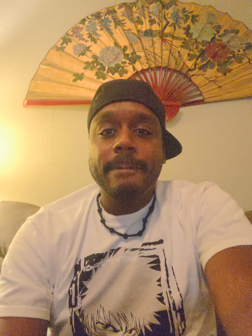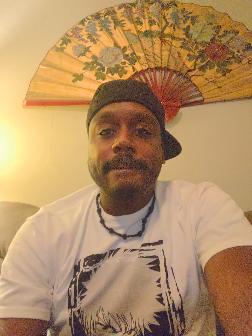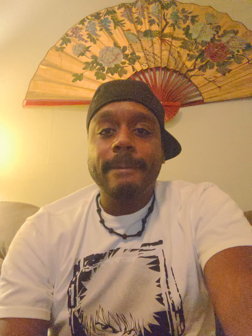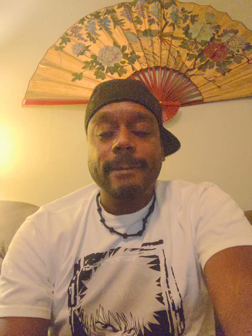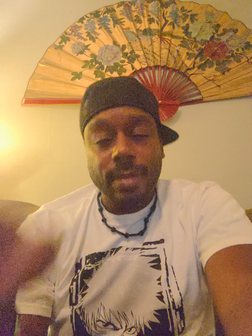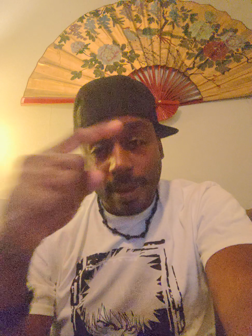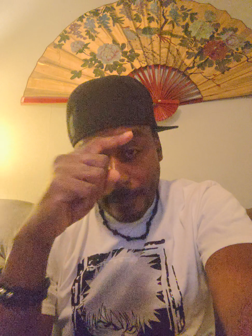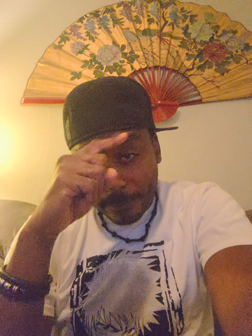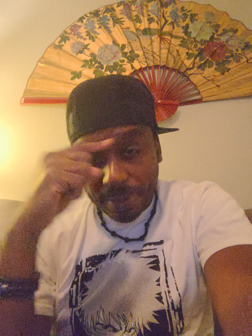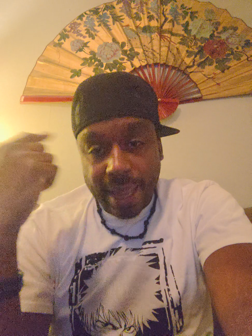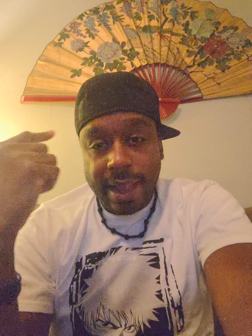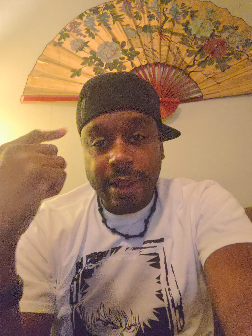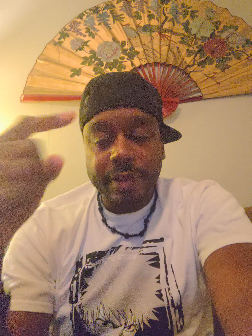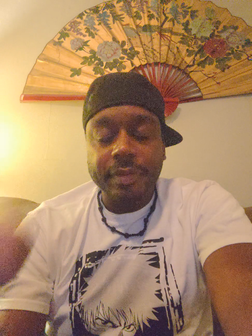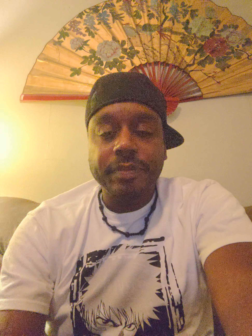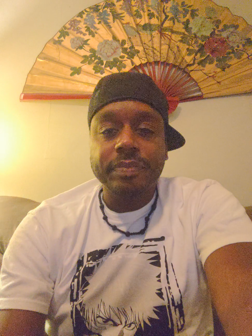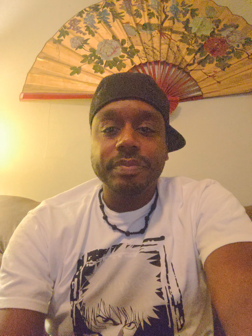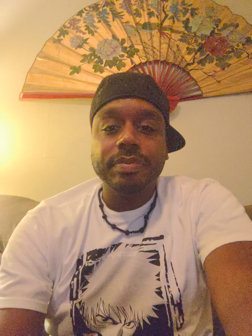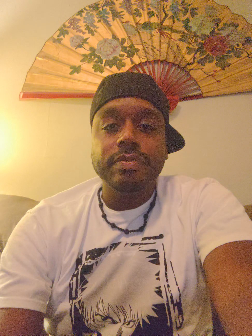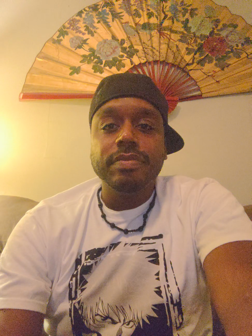black